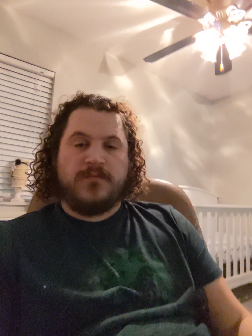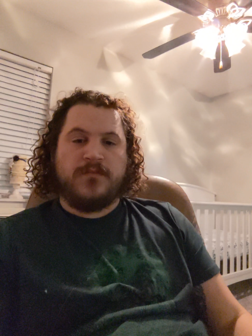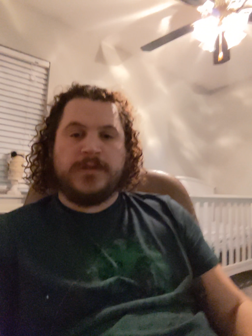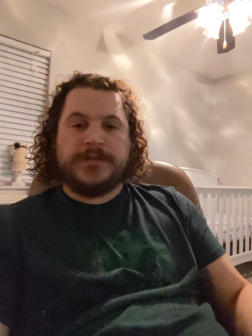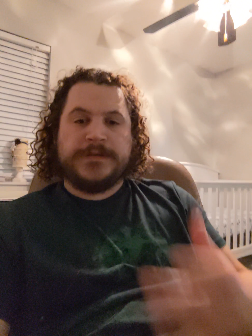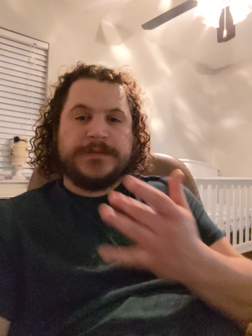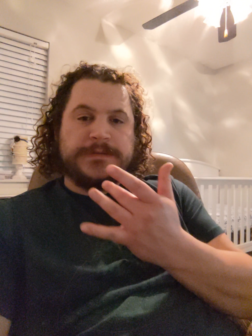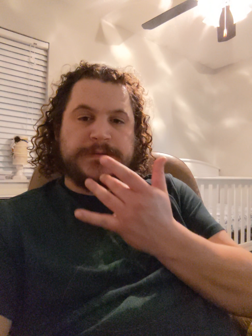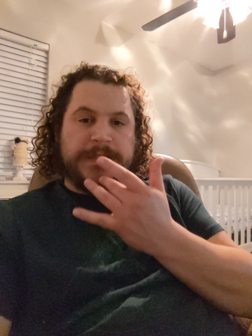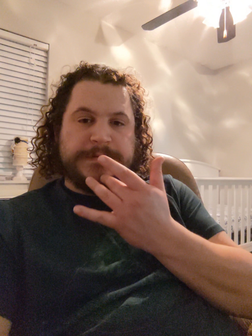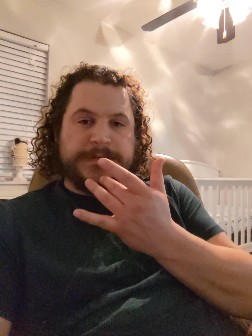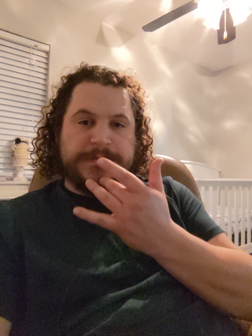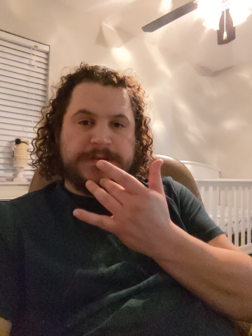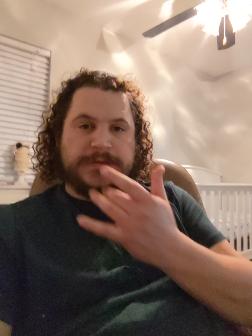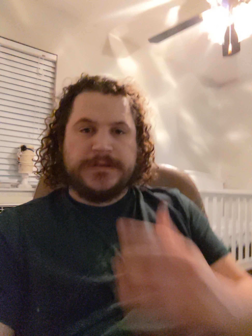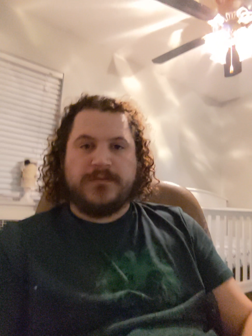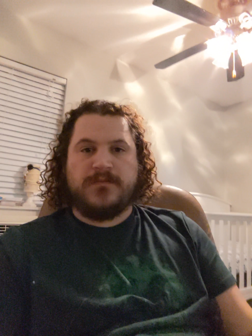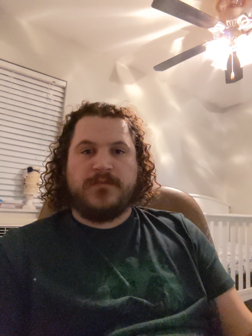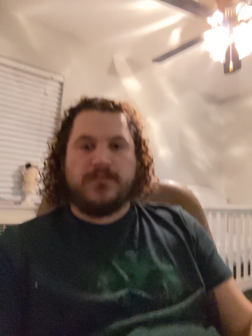taste